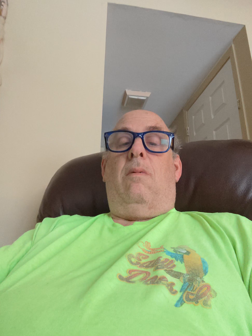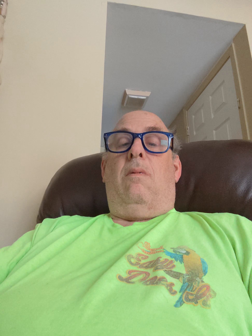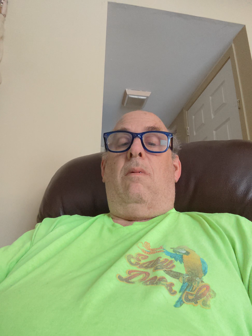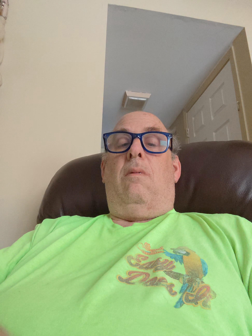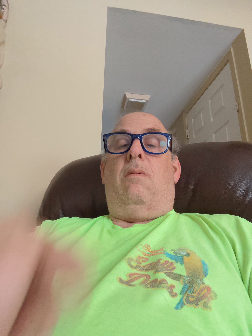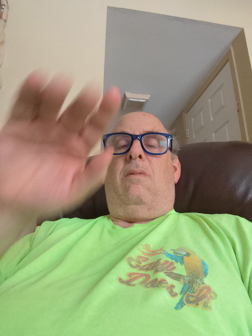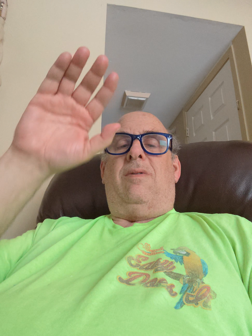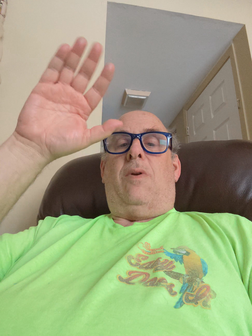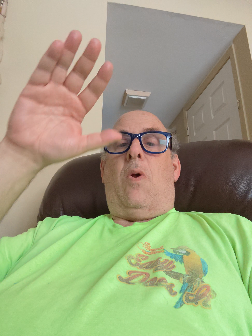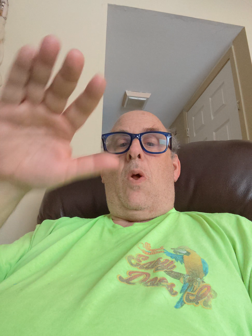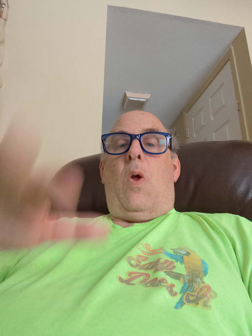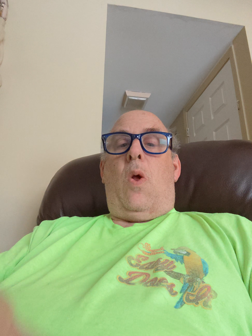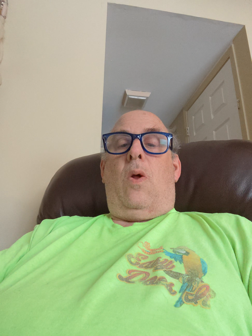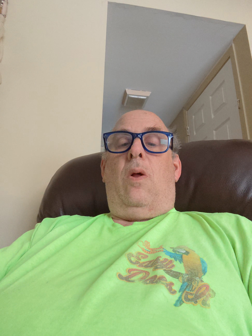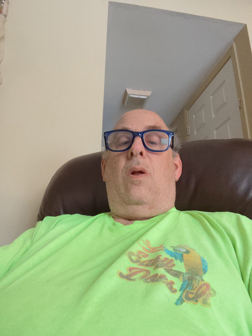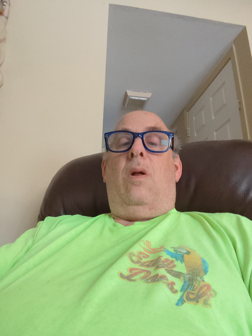snow